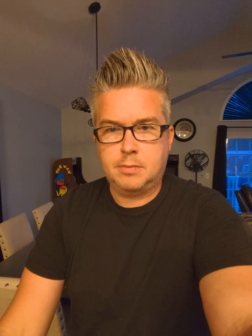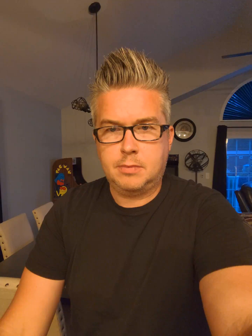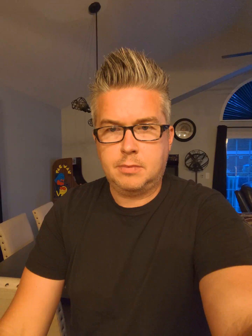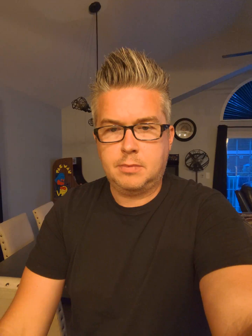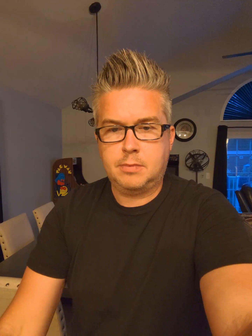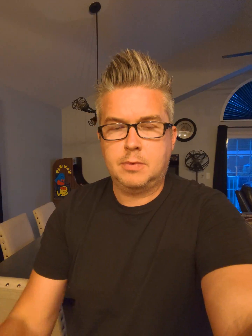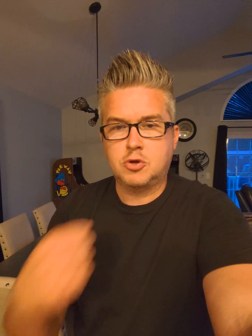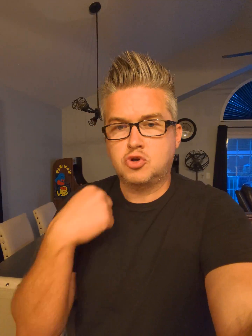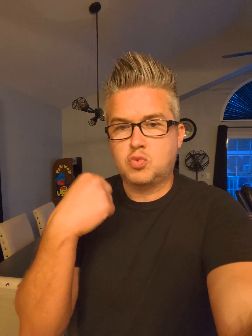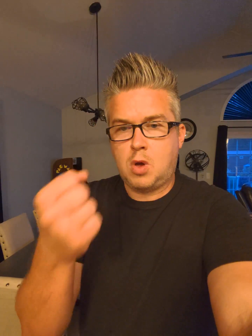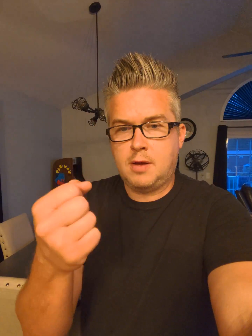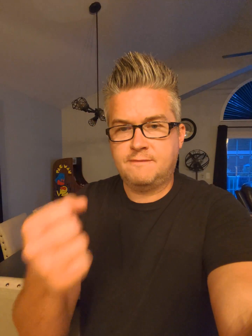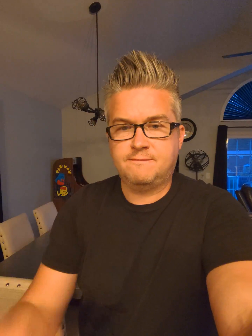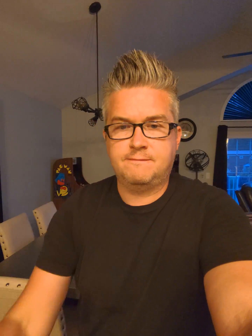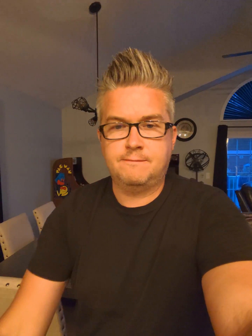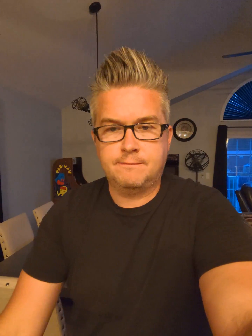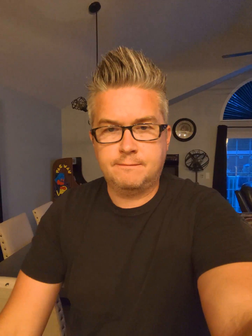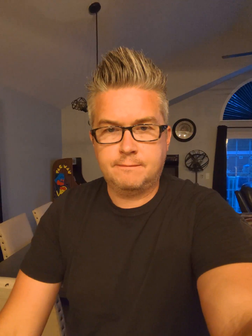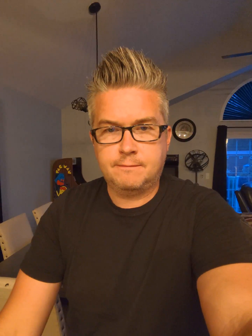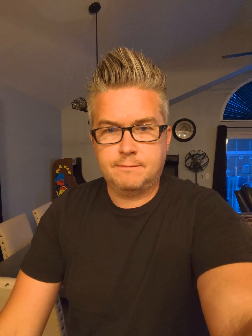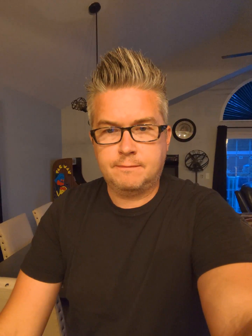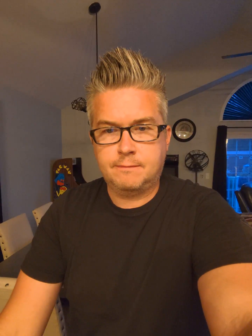drive